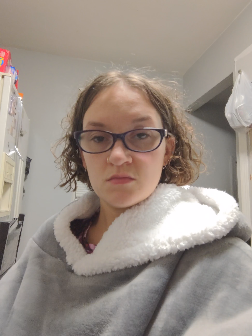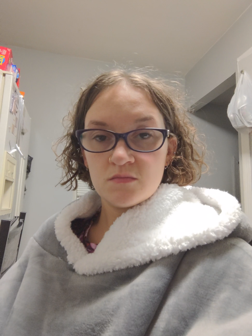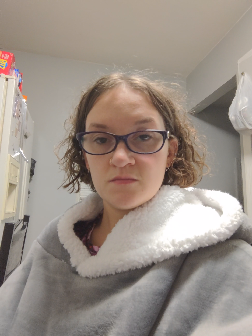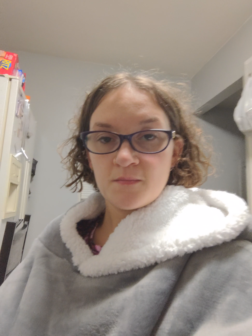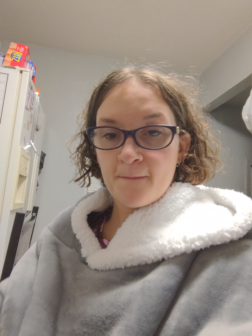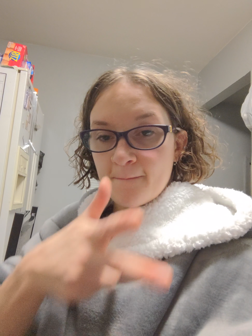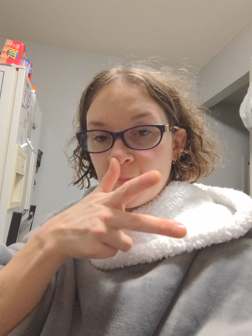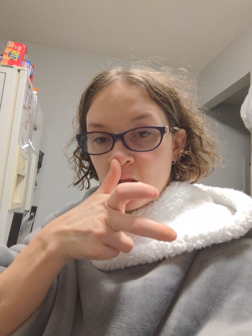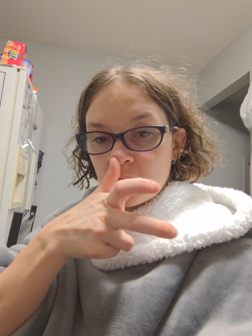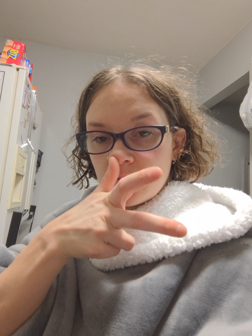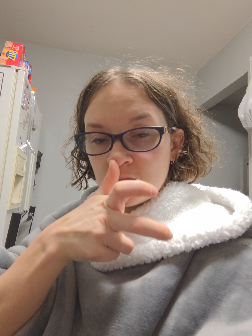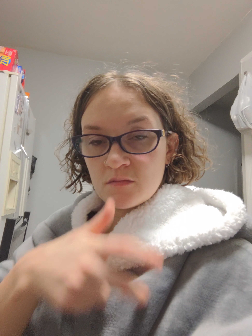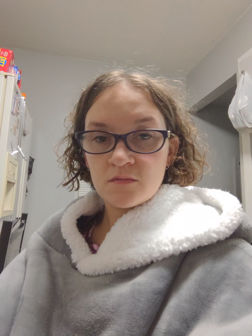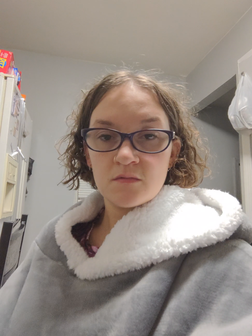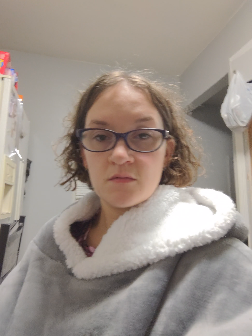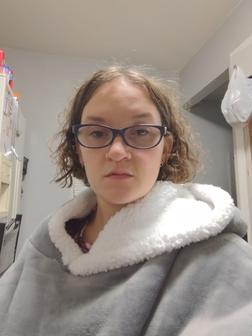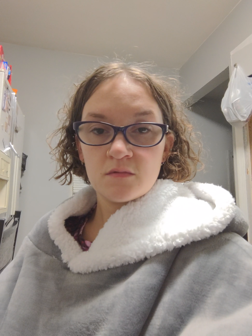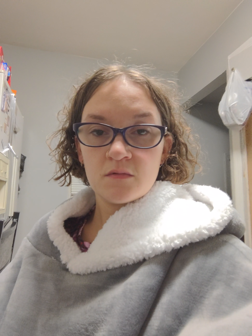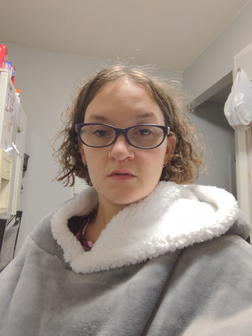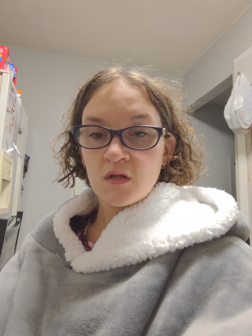bug